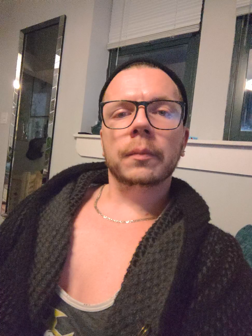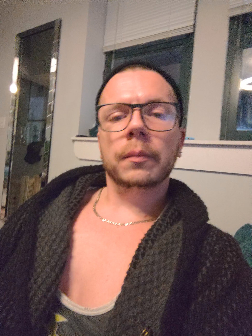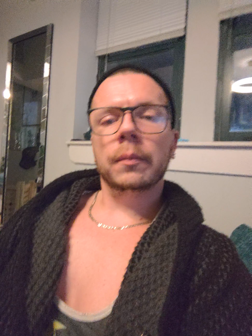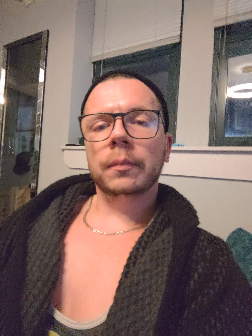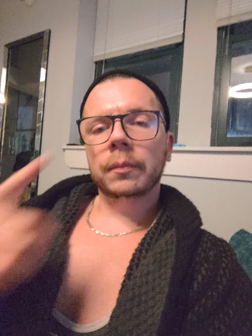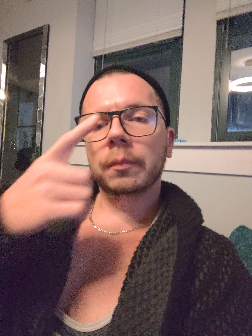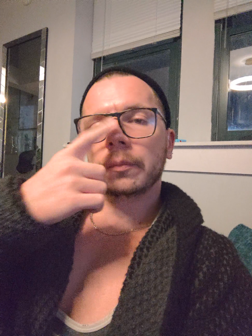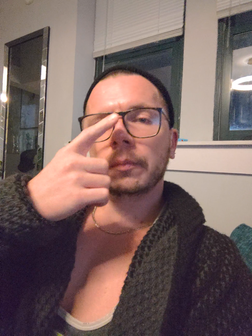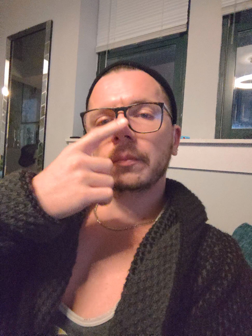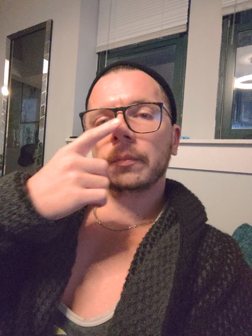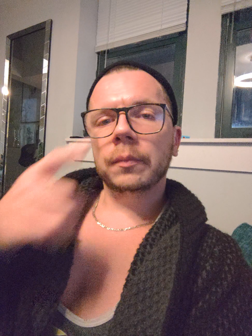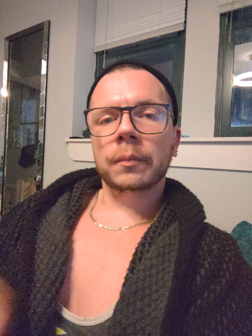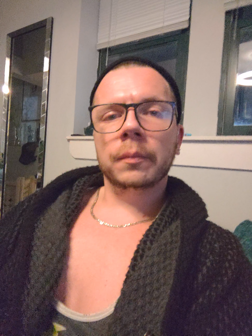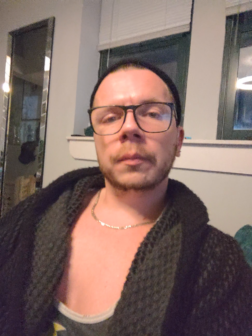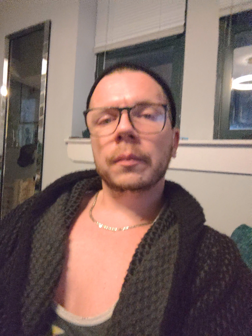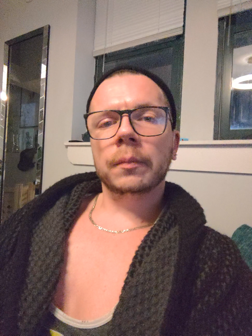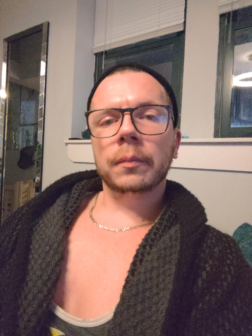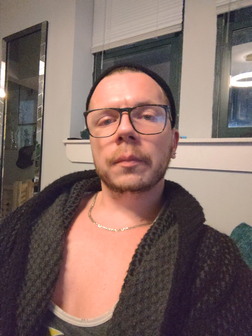nose